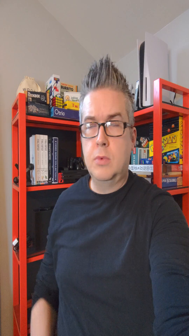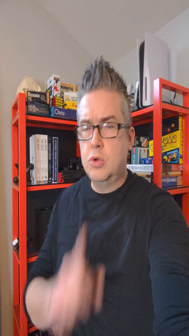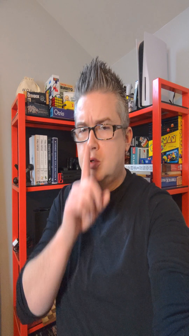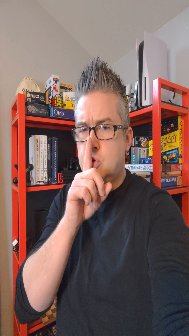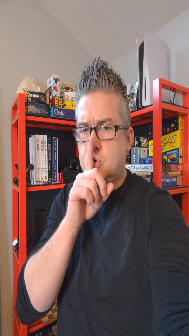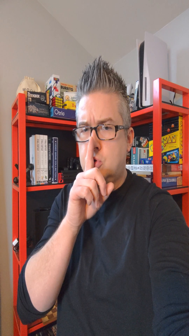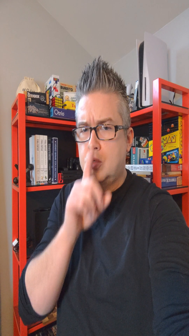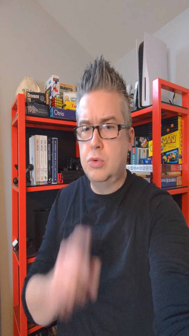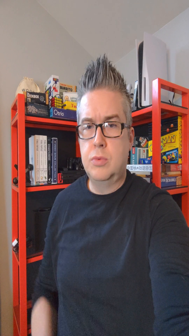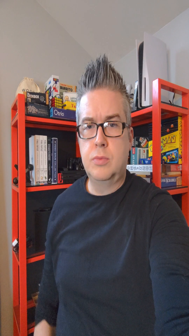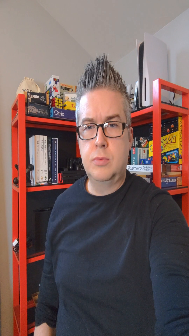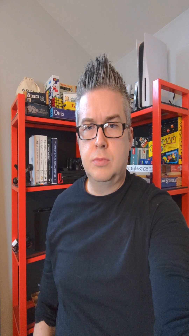shhh